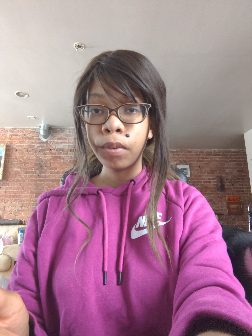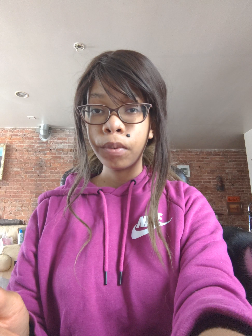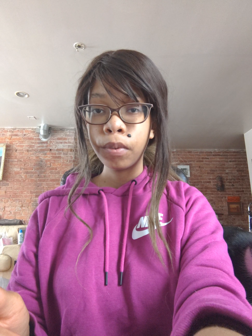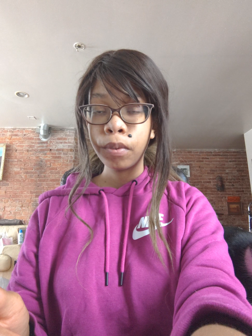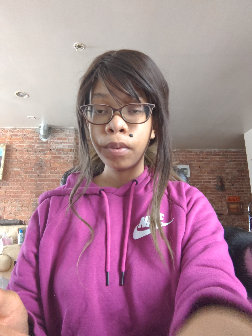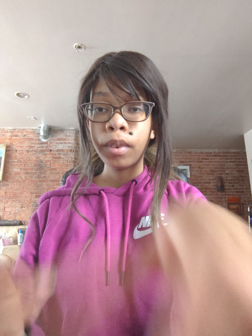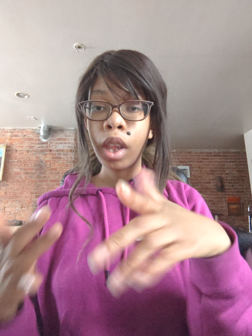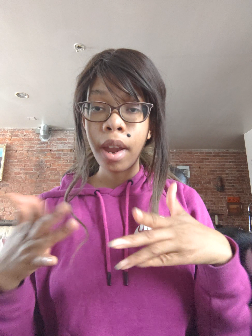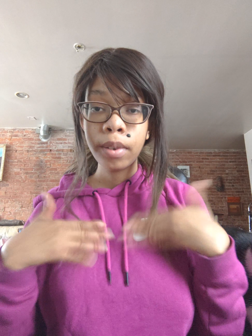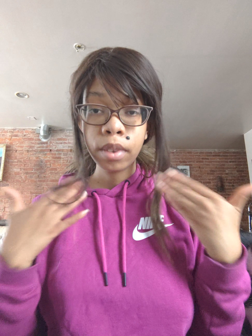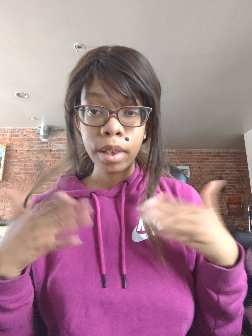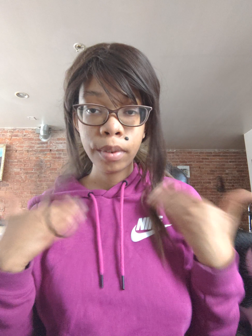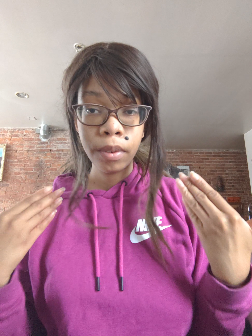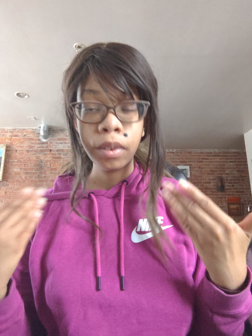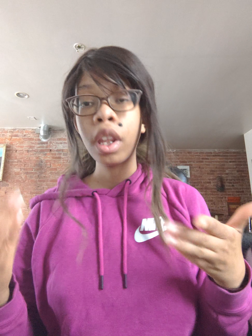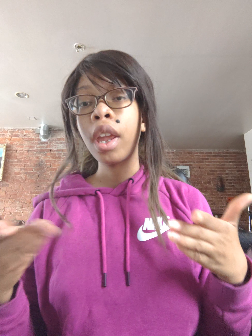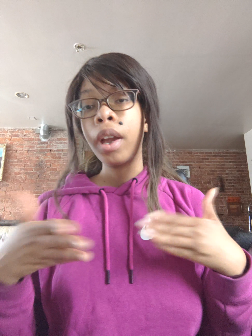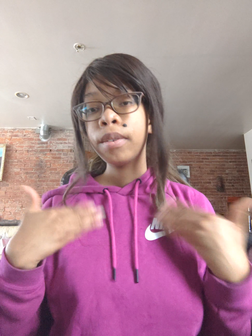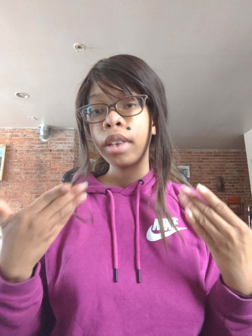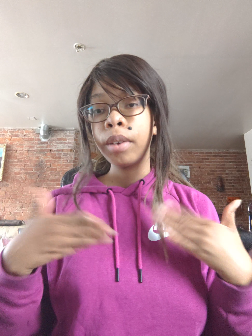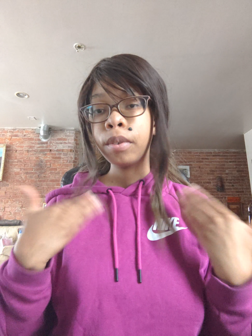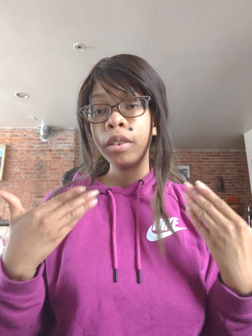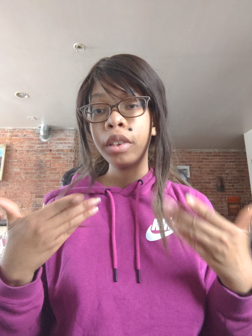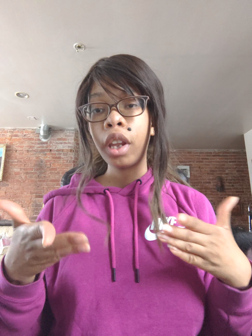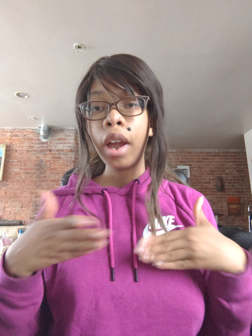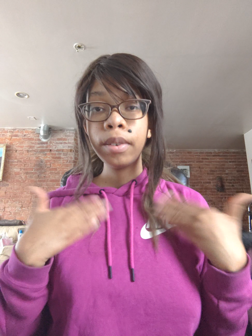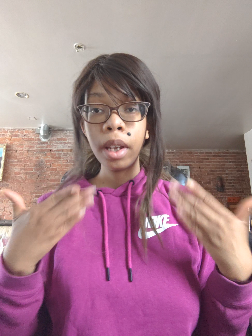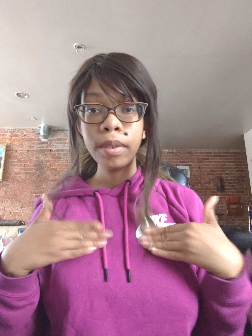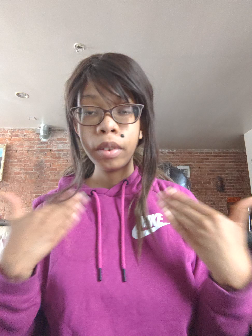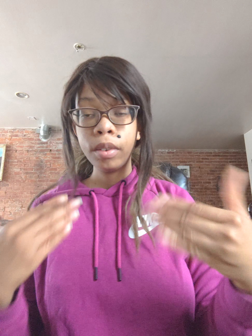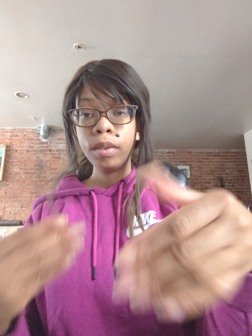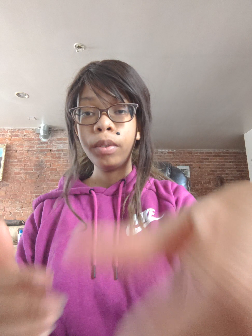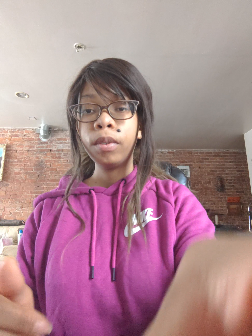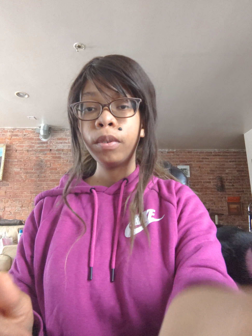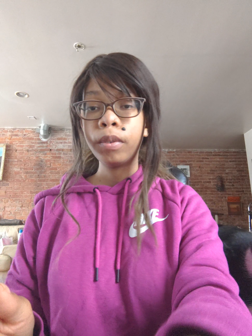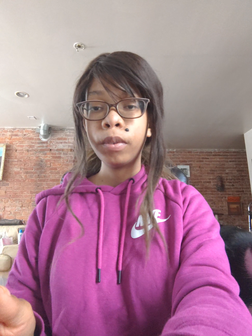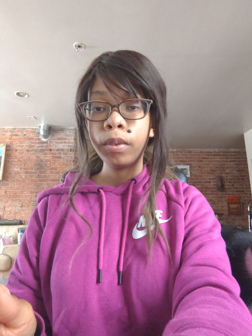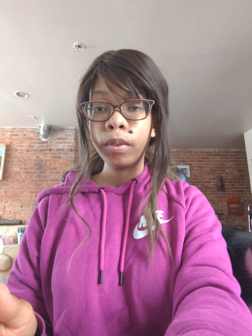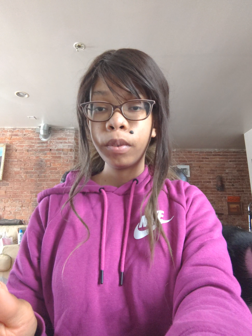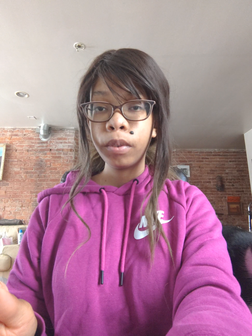happy